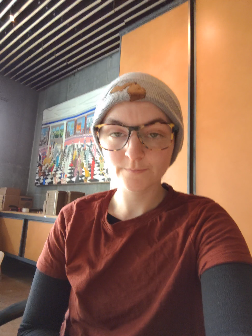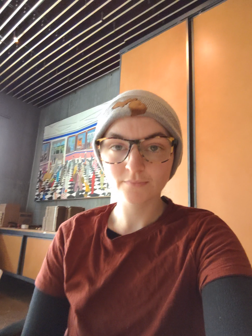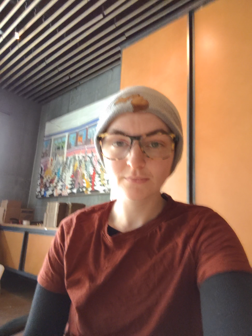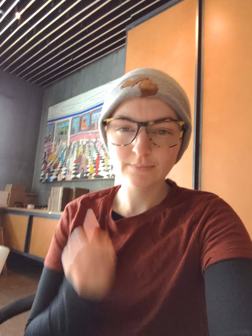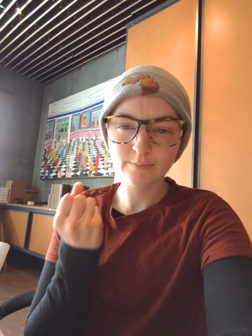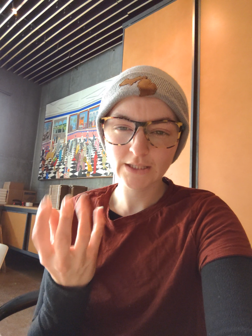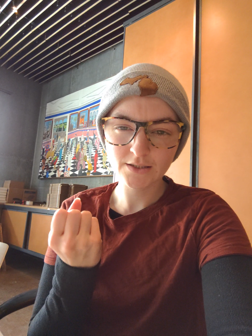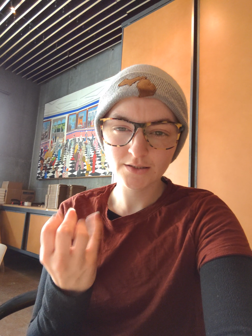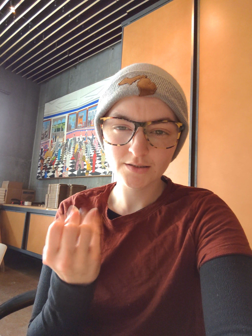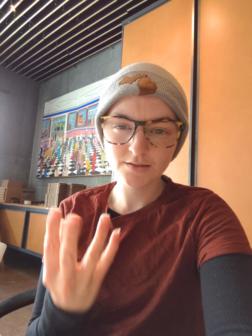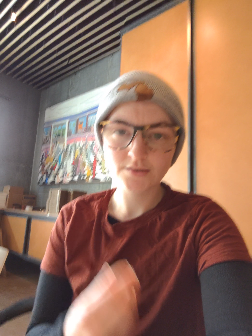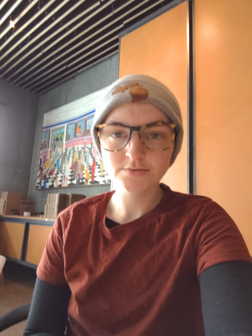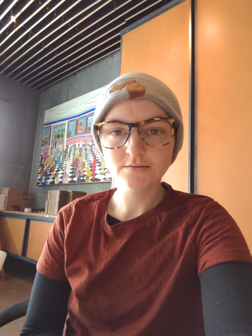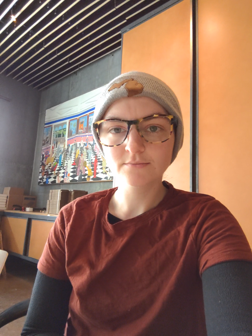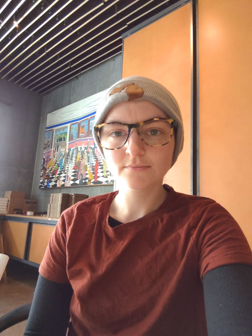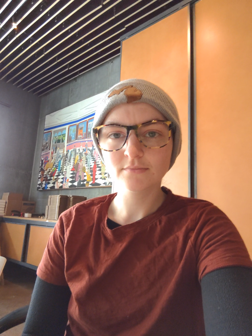many